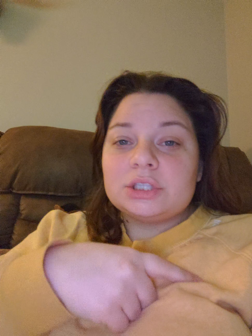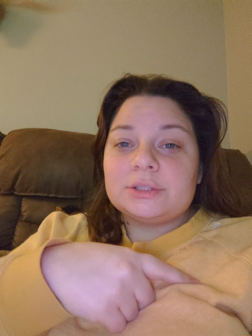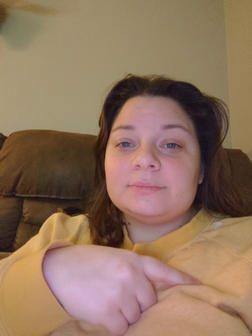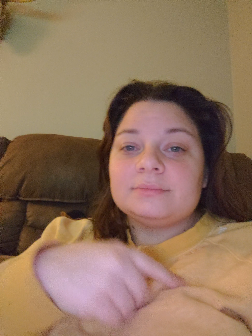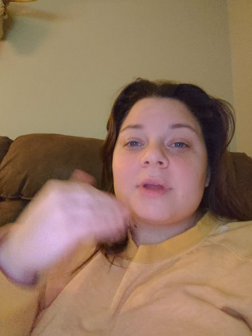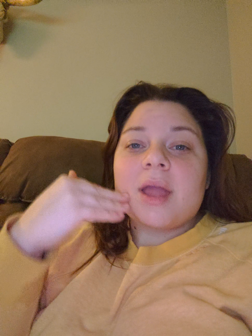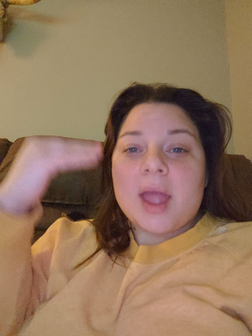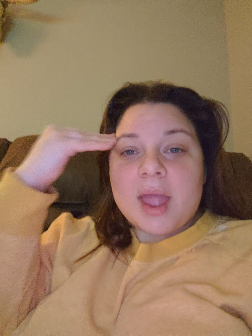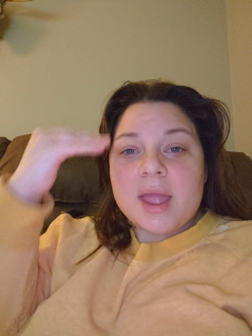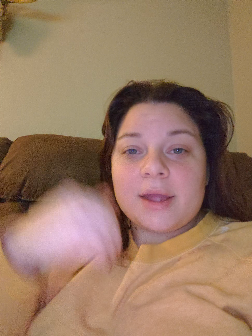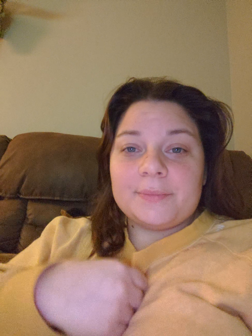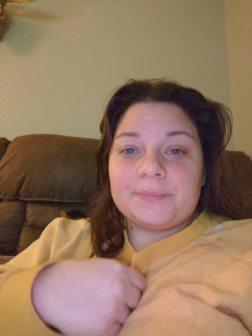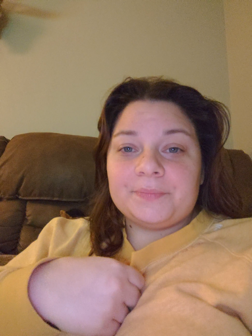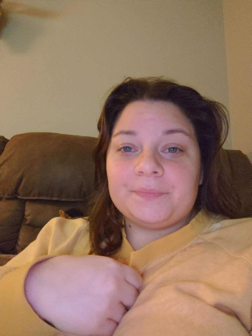head